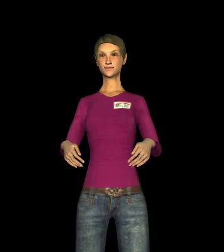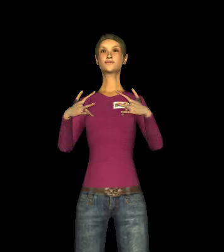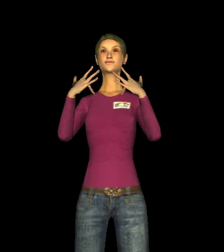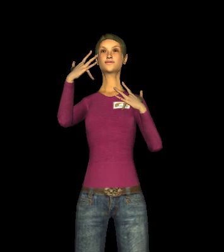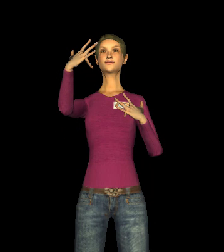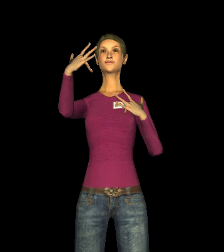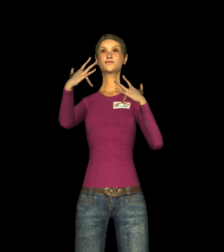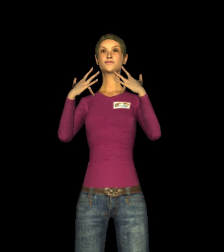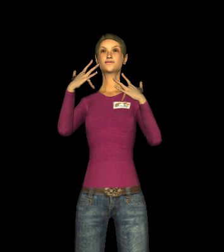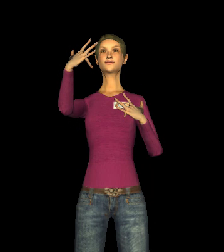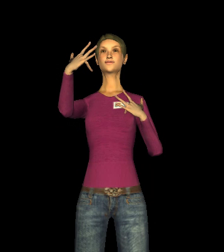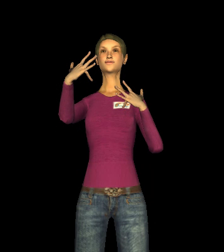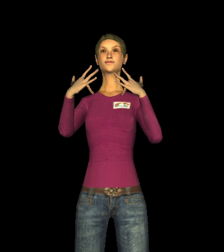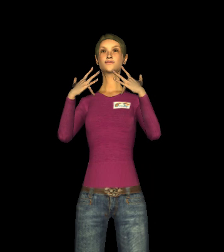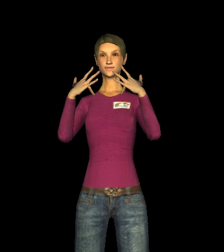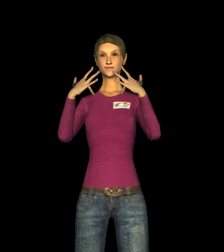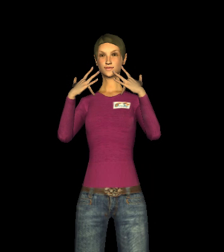مسرح